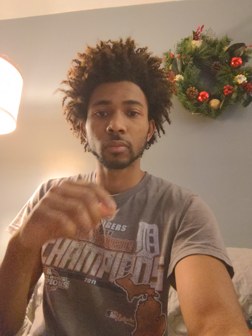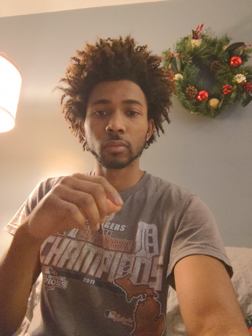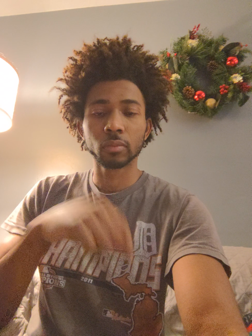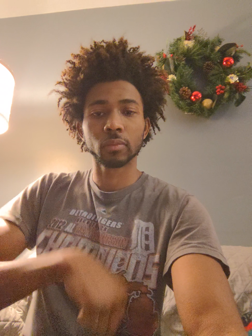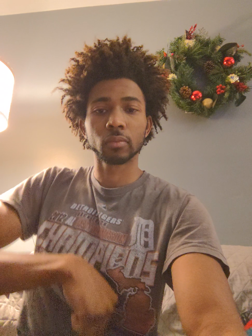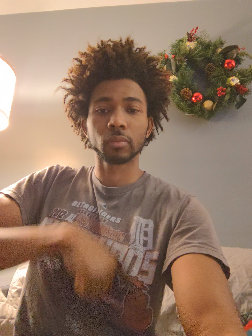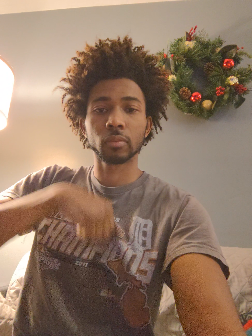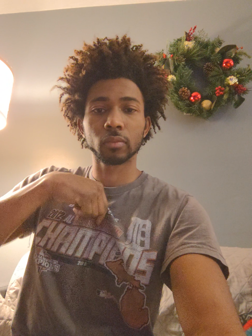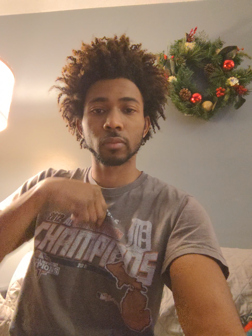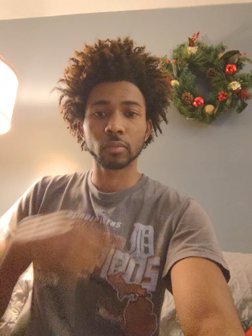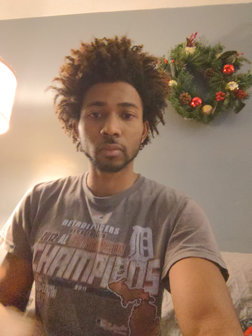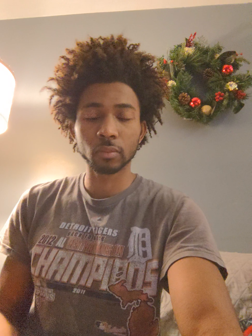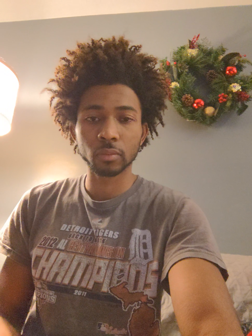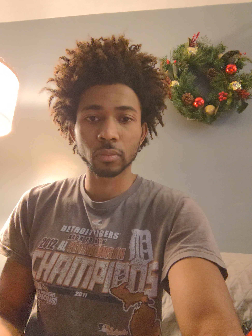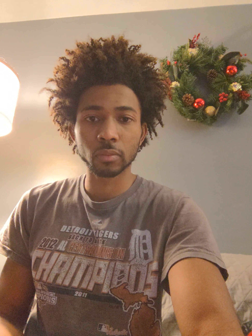zipper